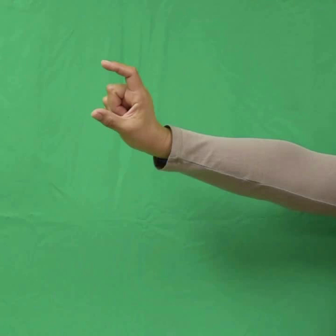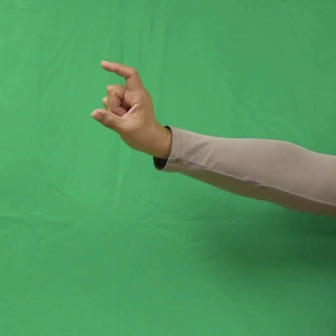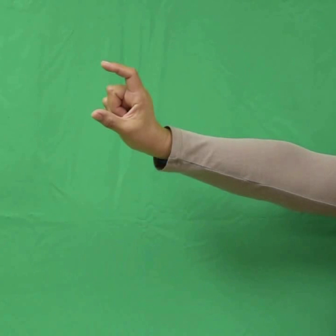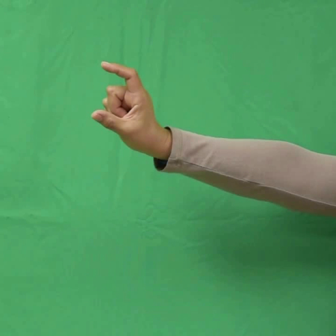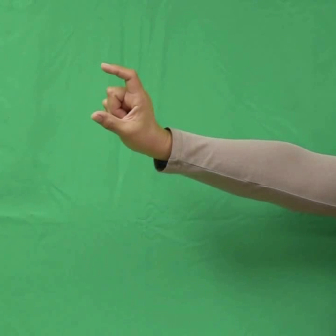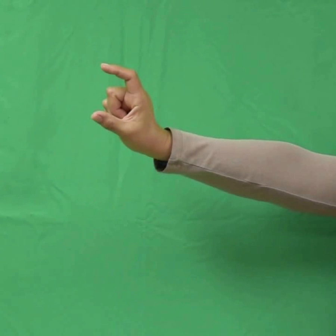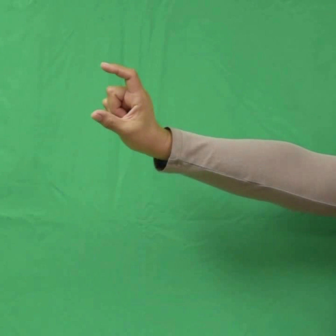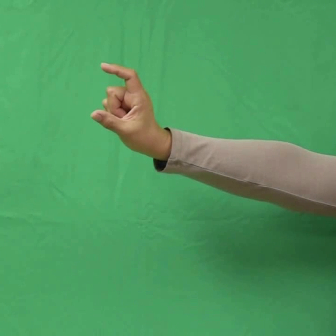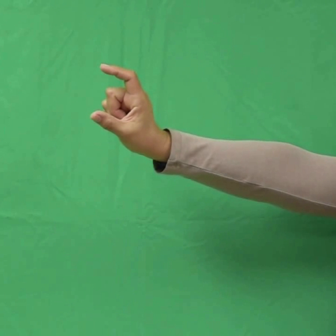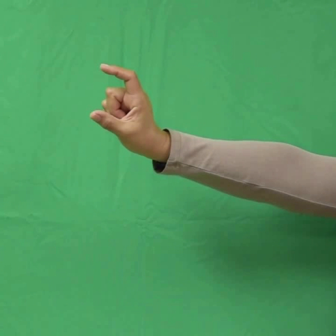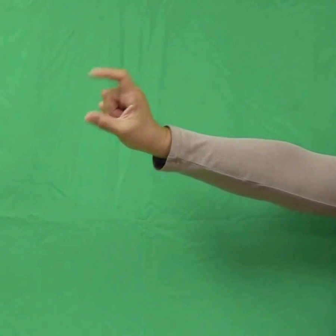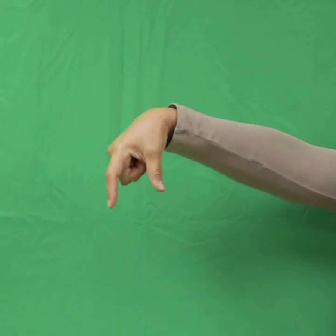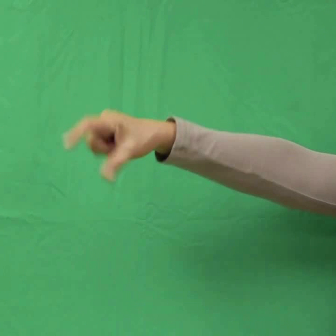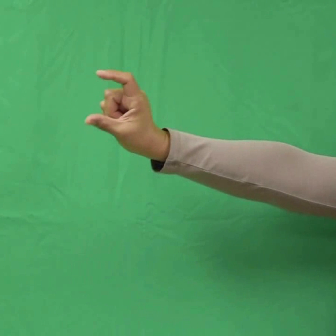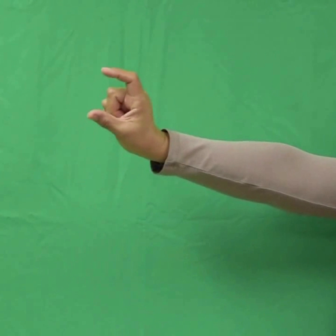Q